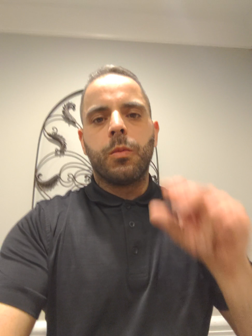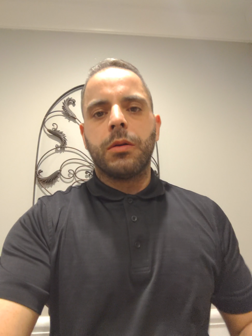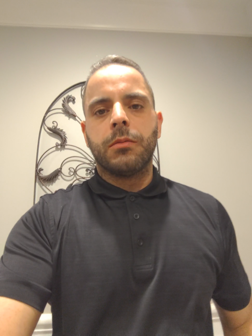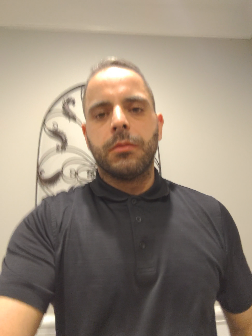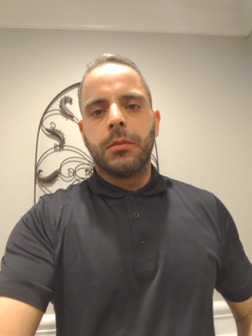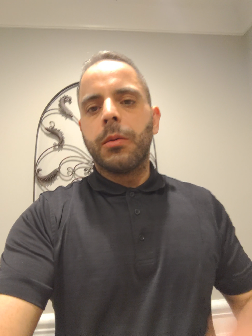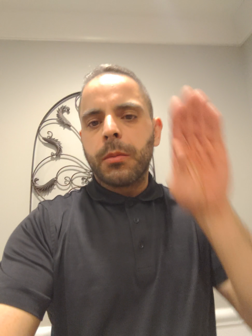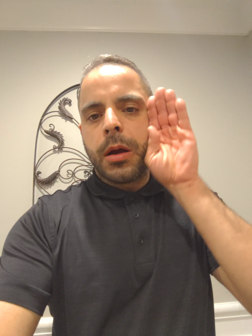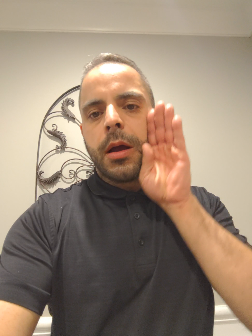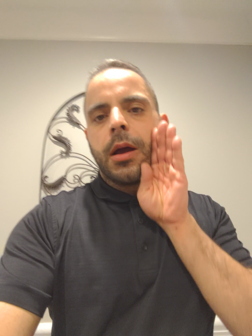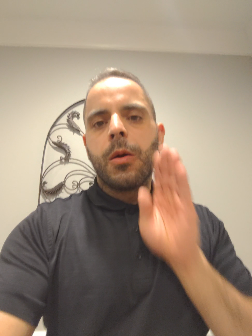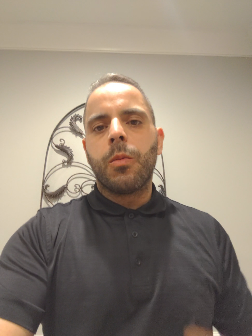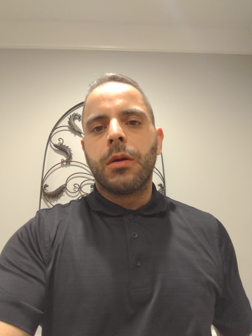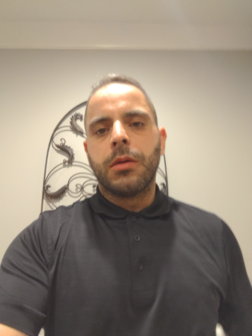brown